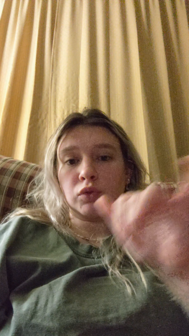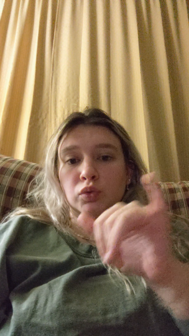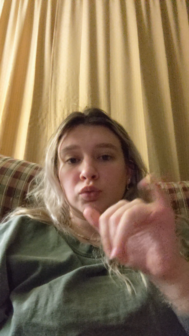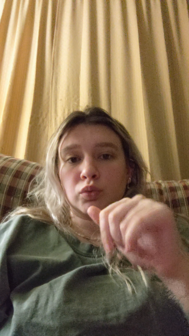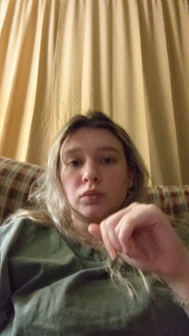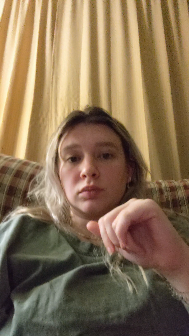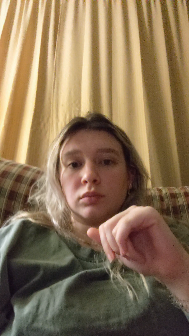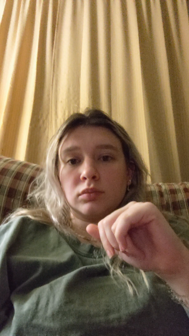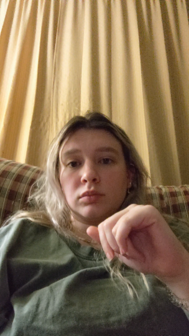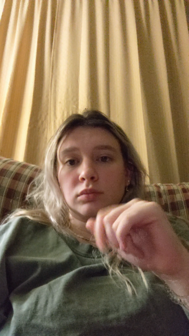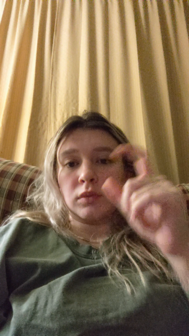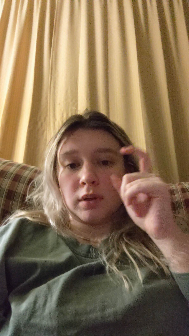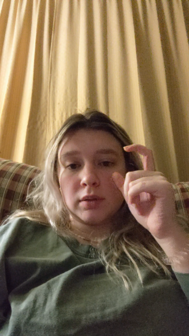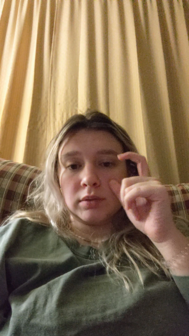glasses